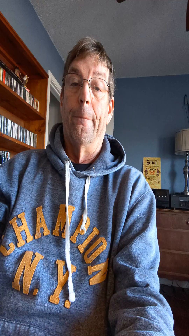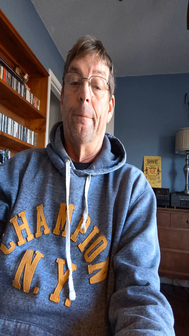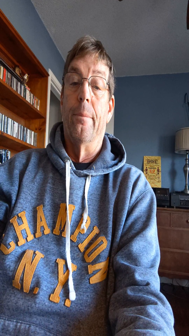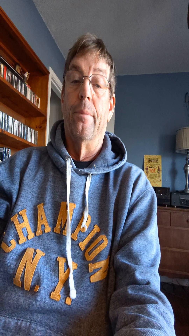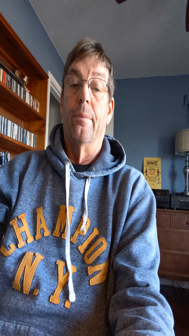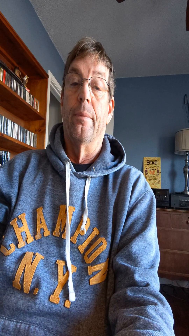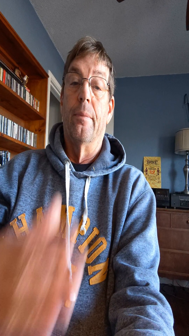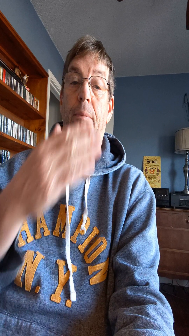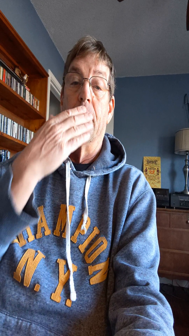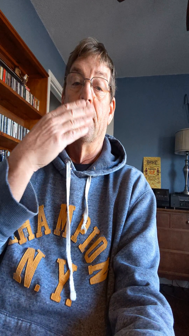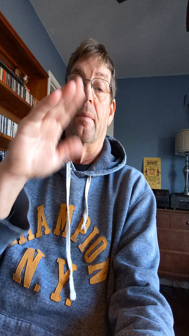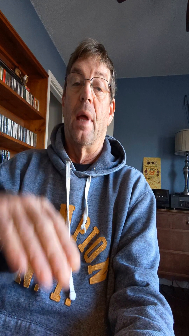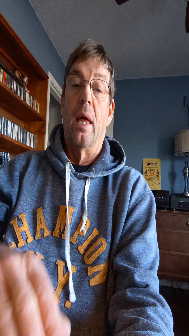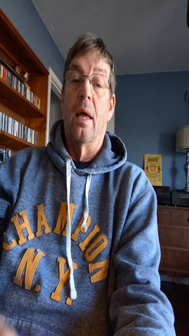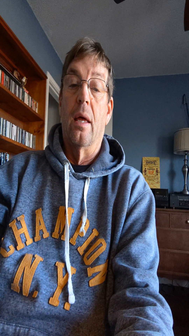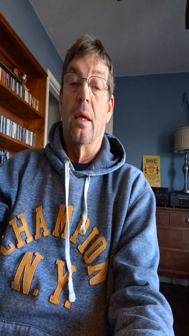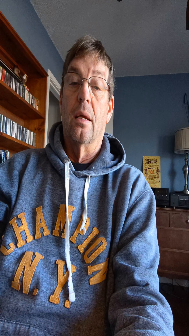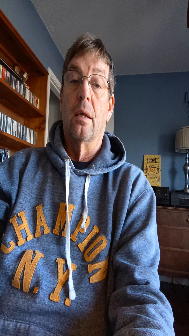bad